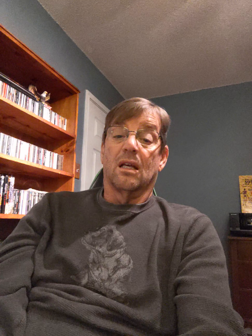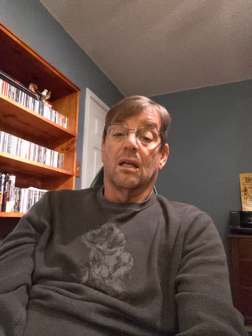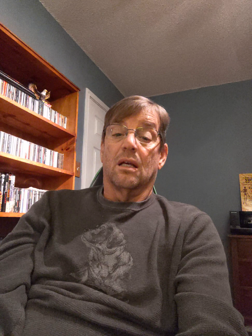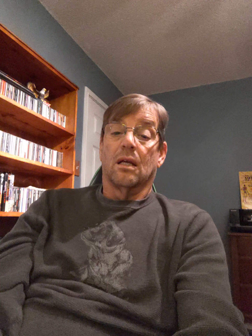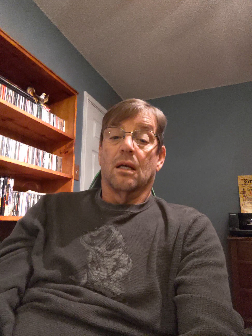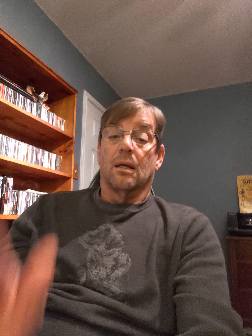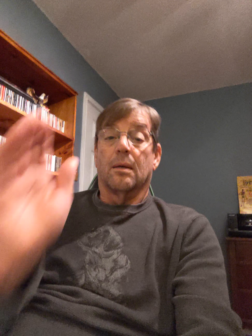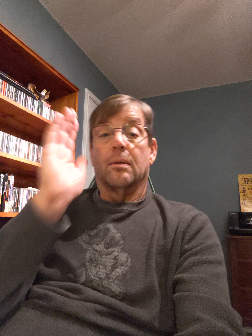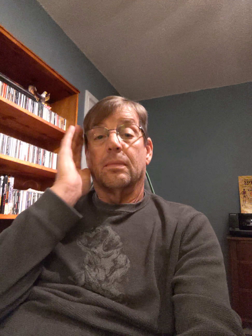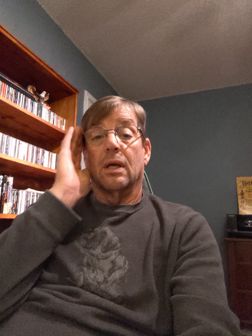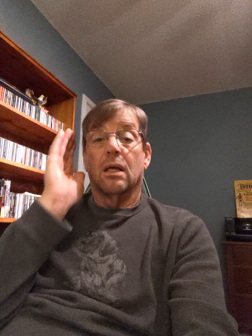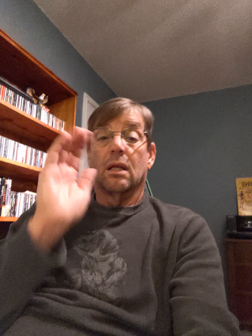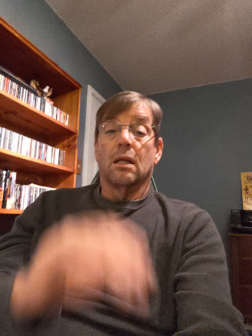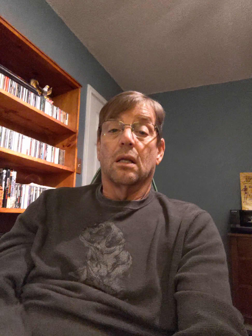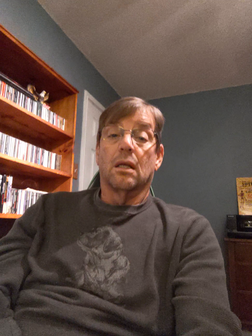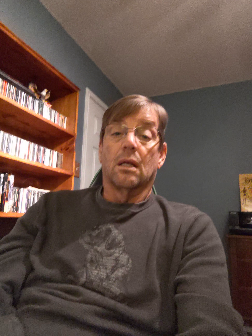bed